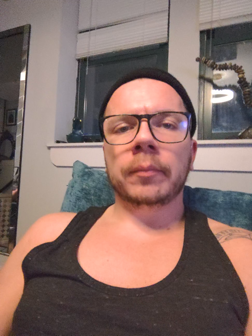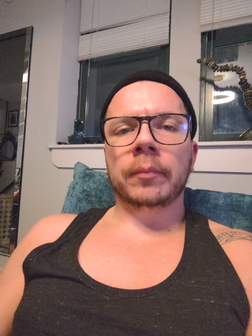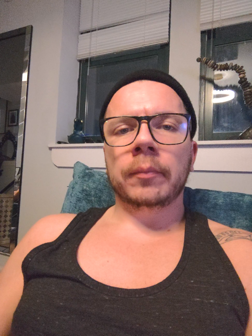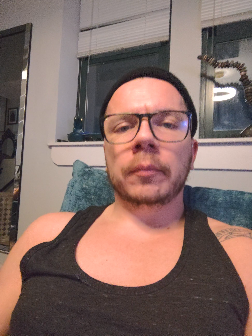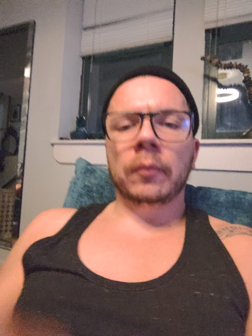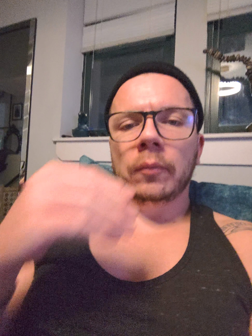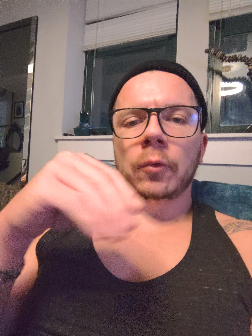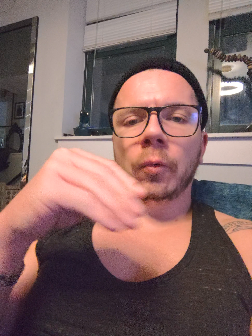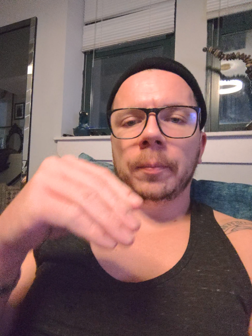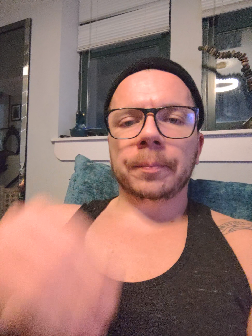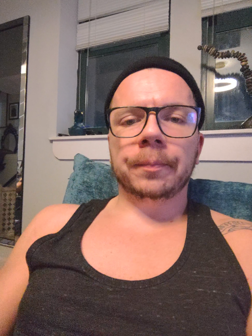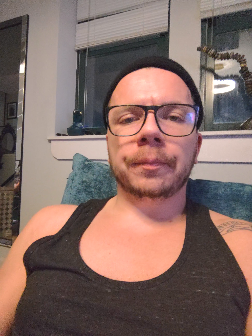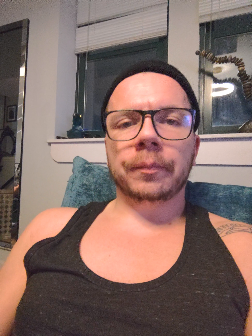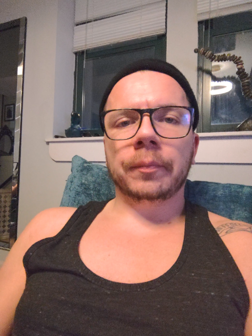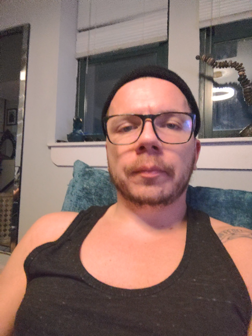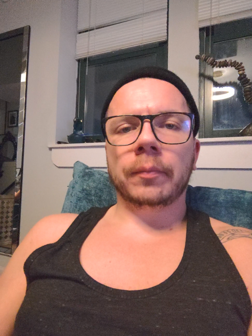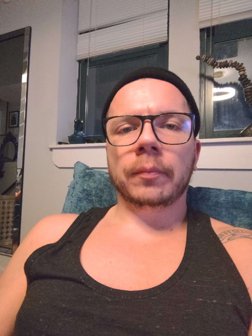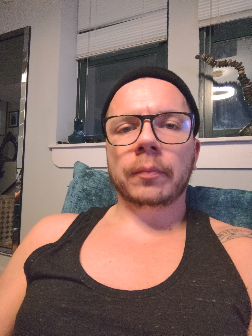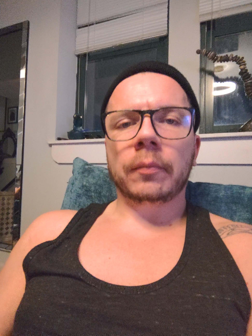store